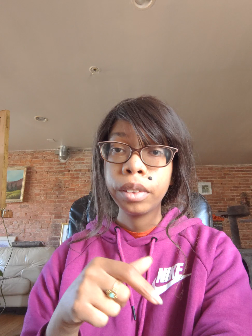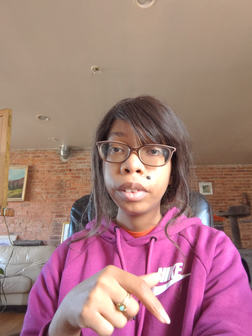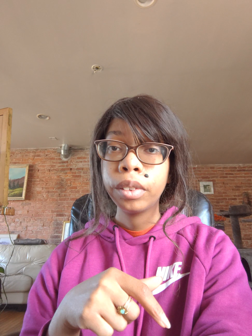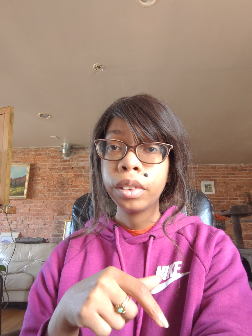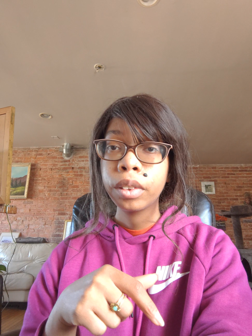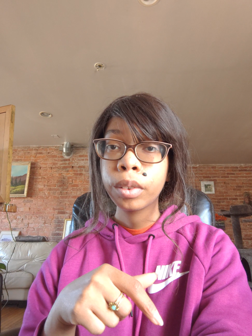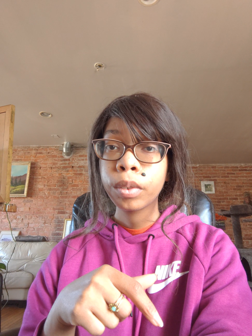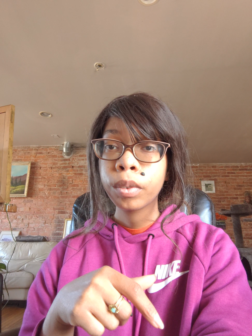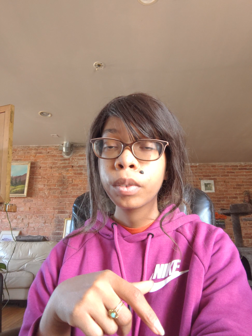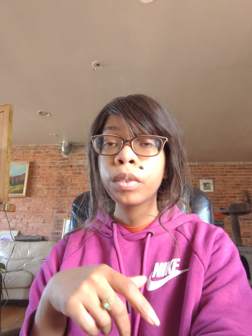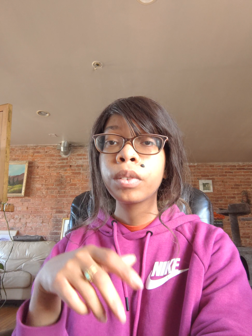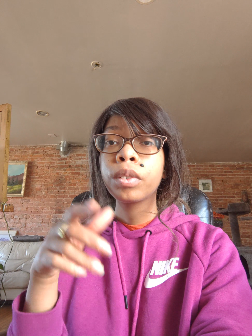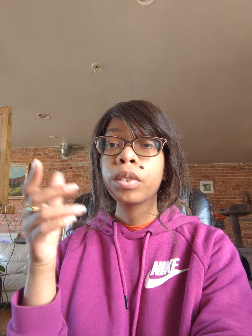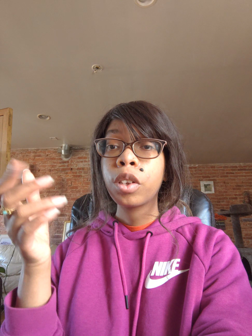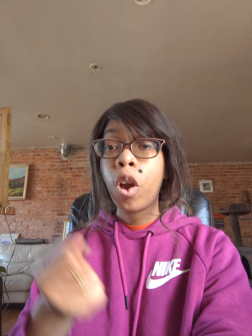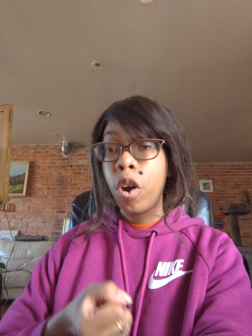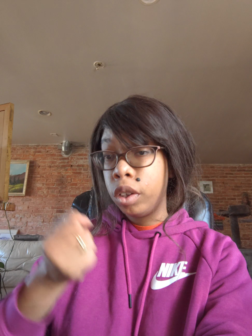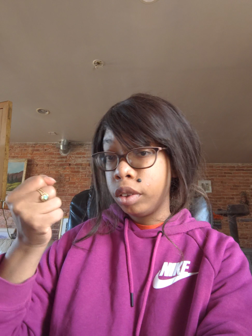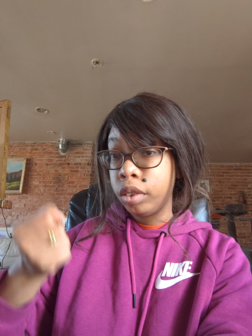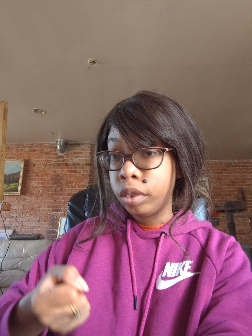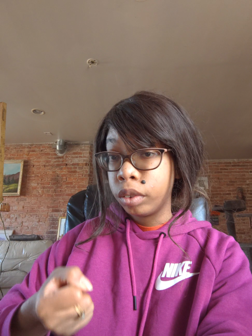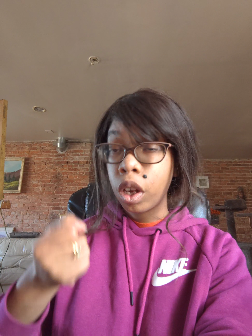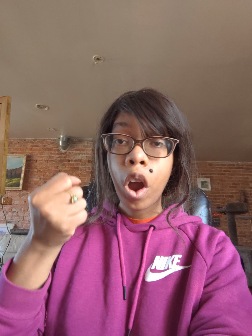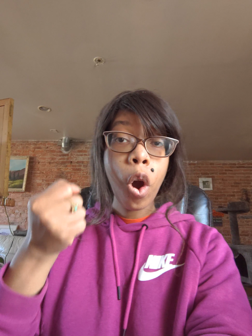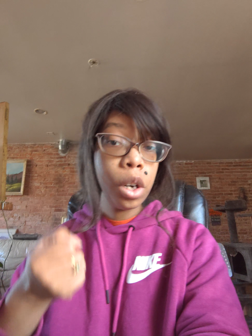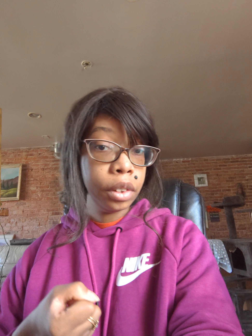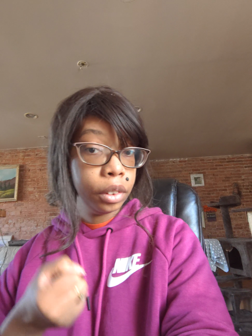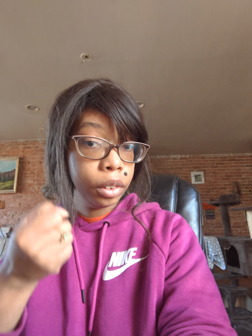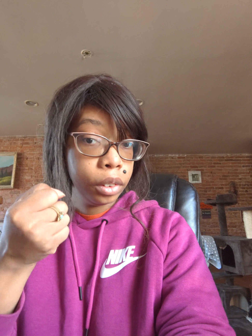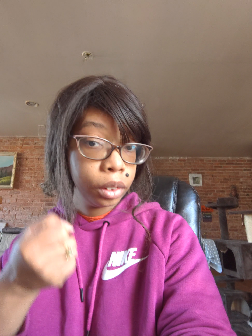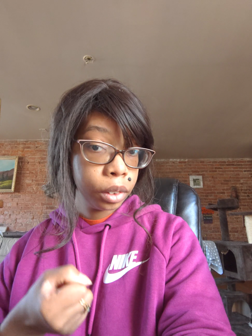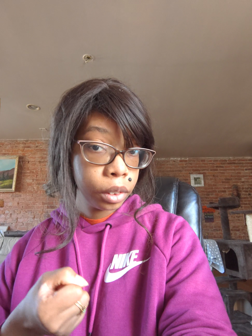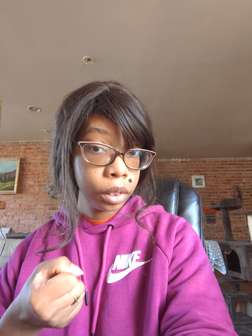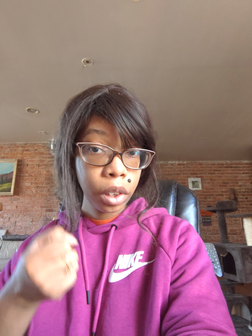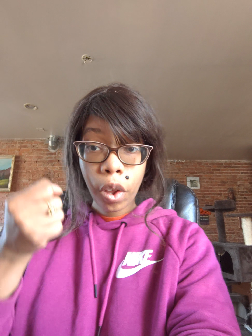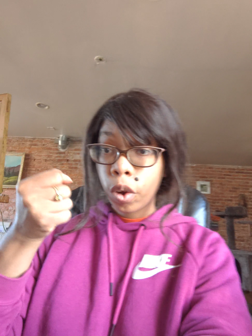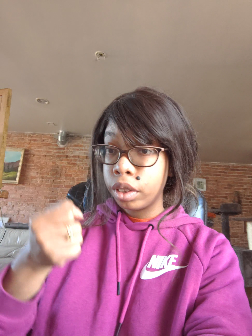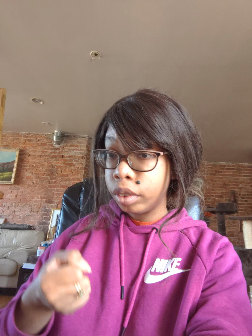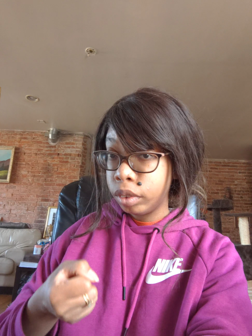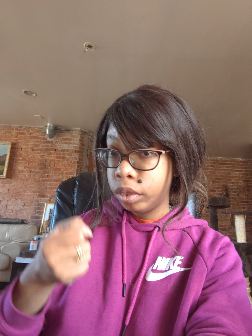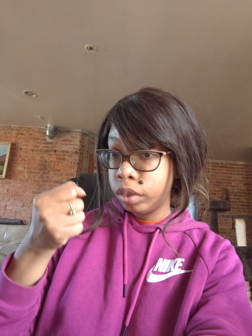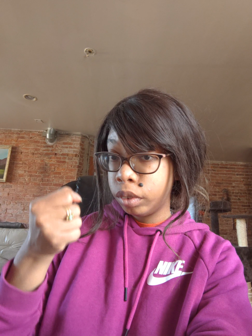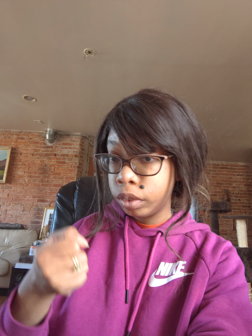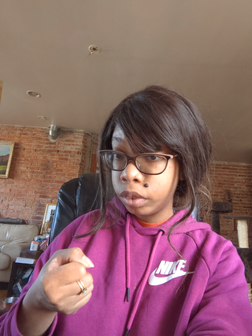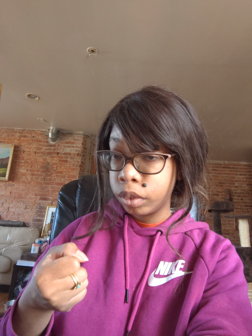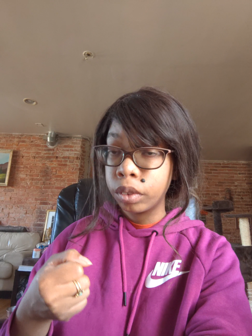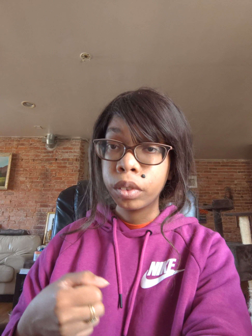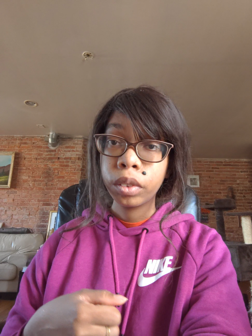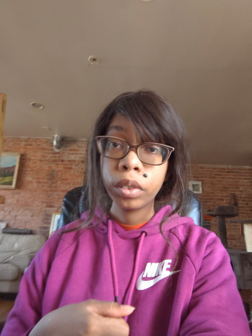car